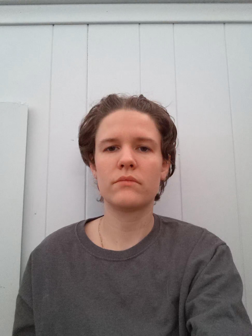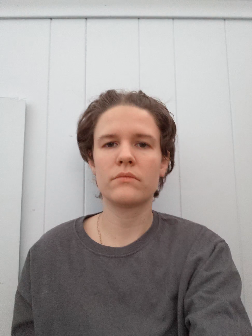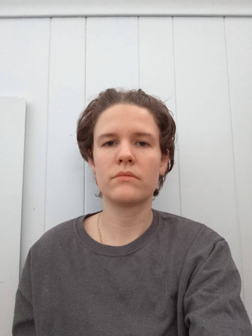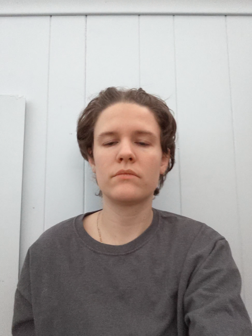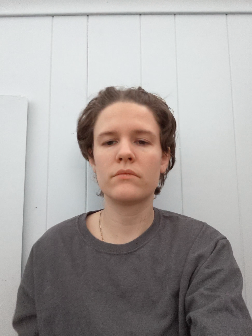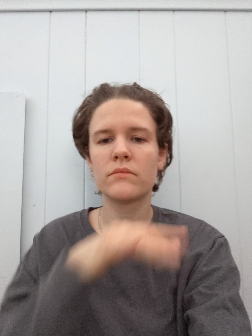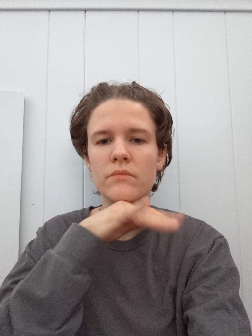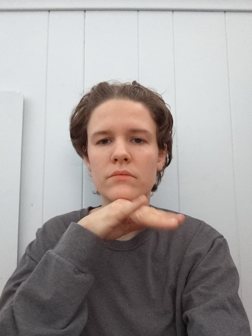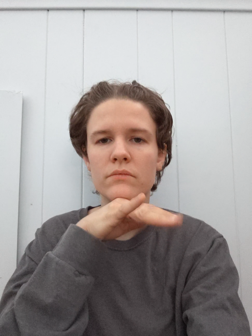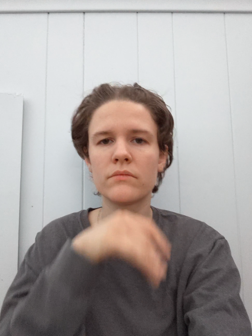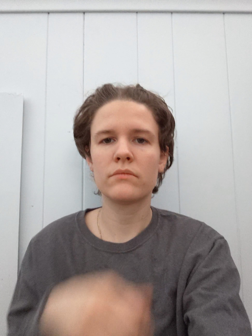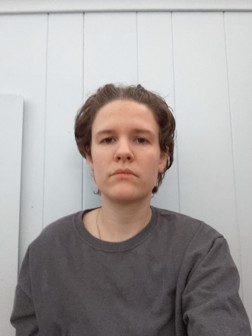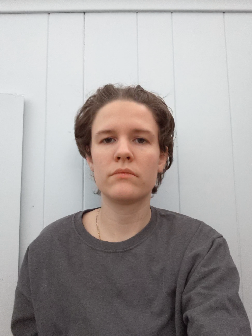dirty